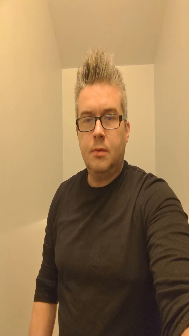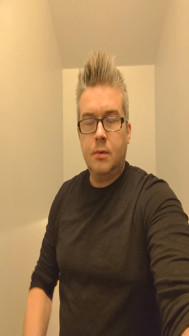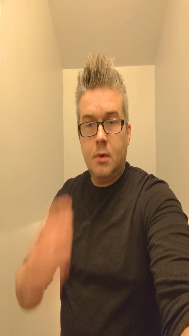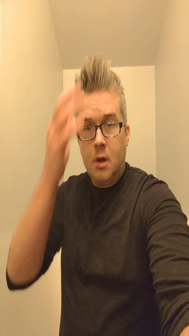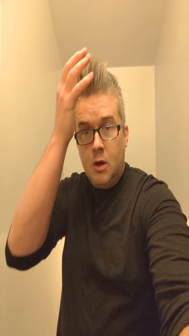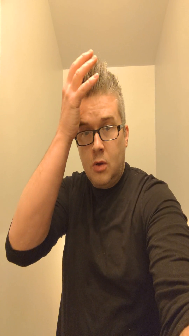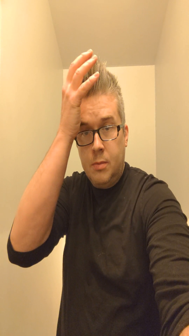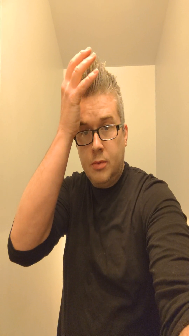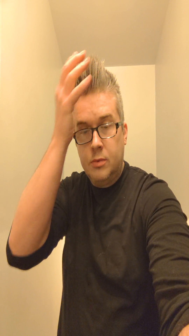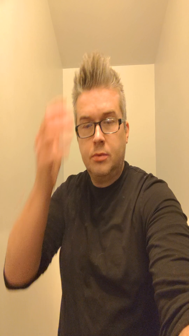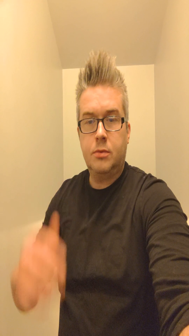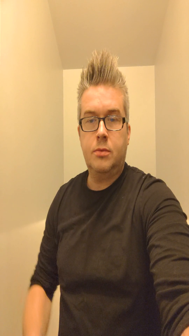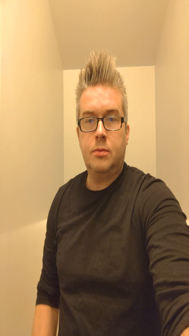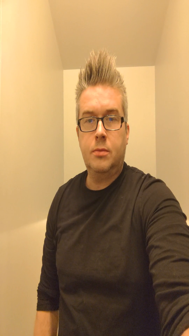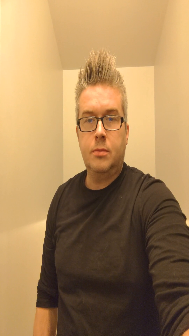garbage